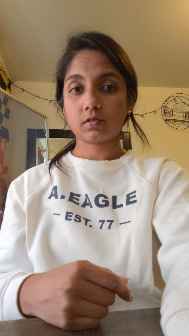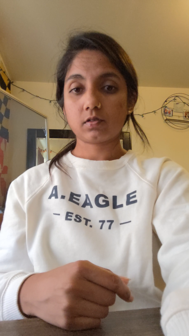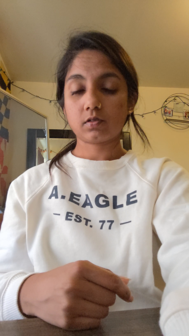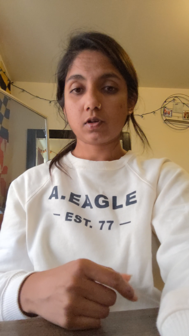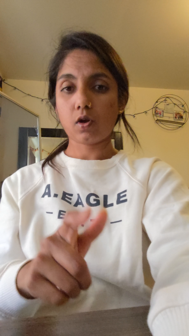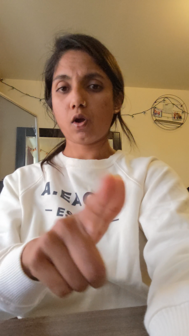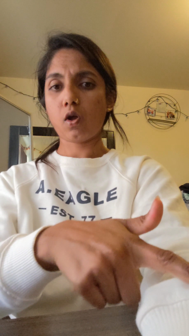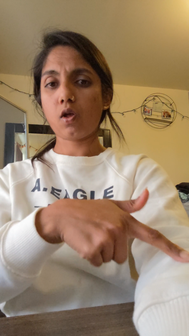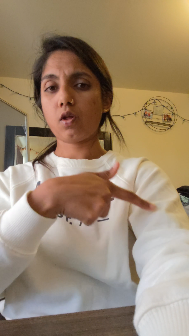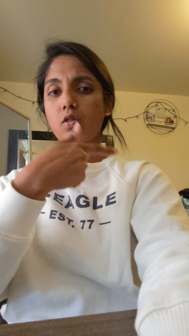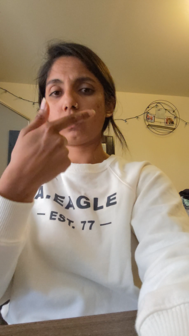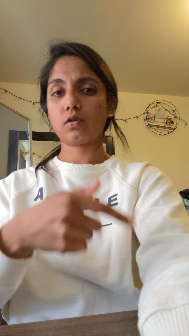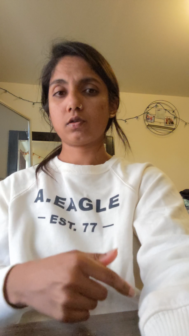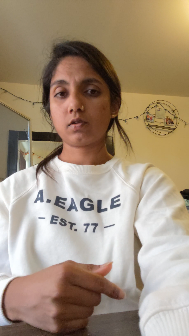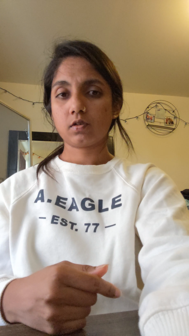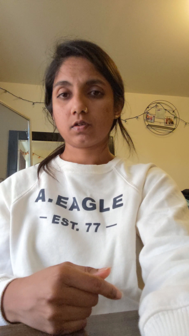long